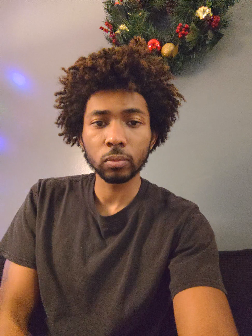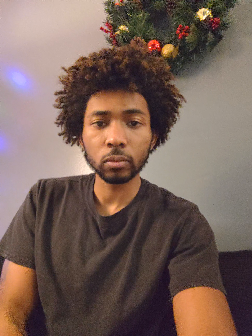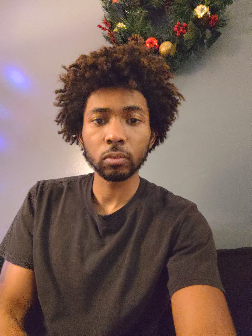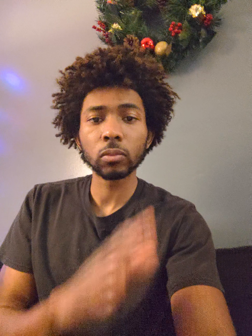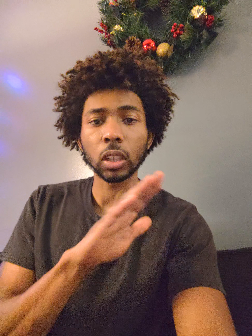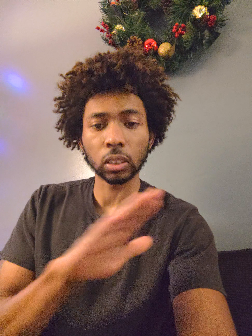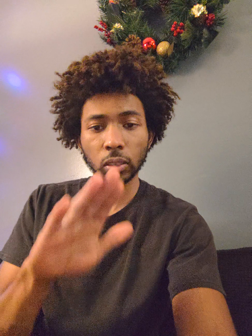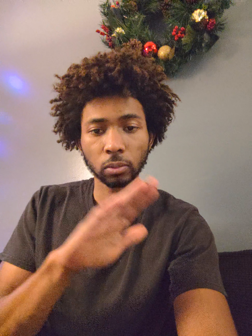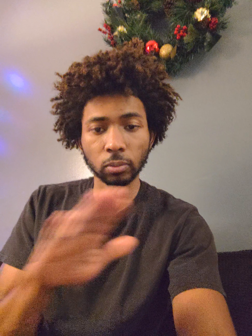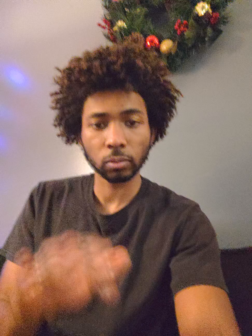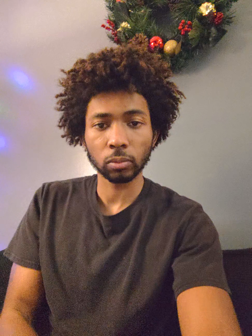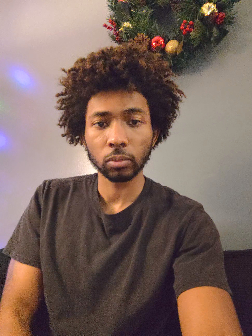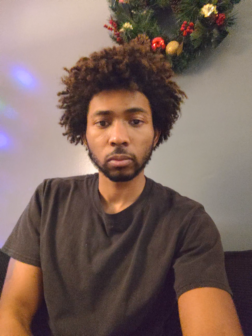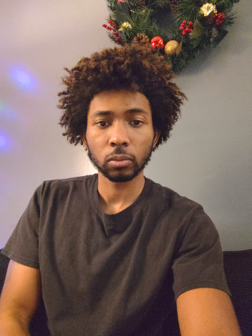clean